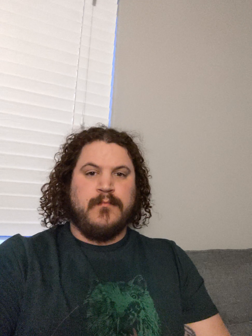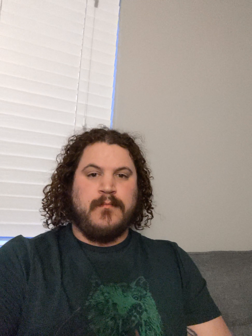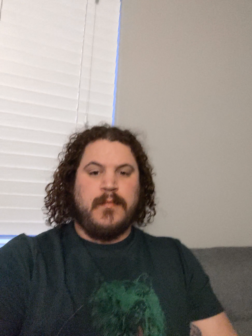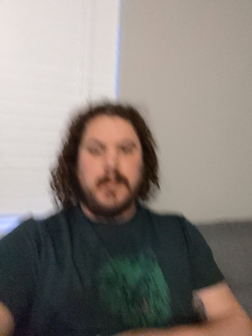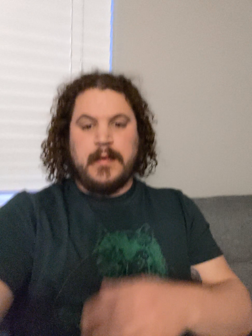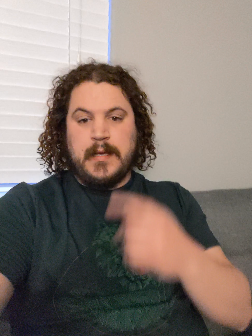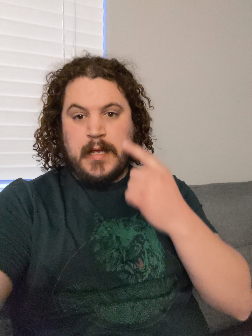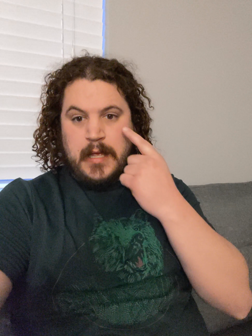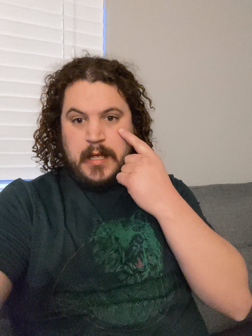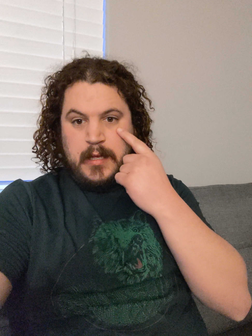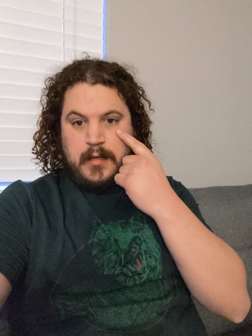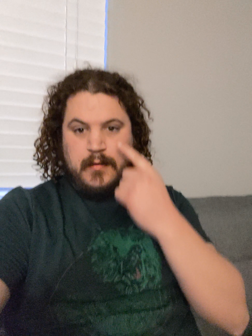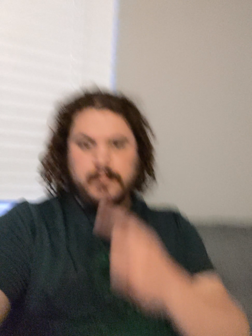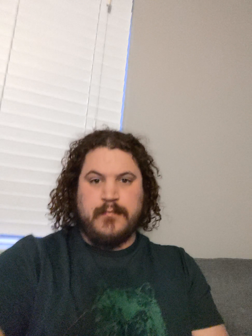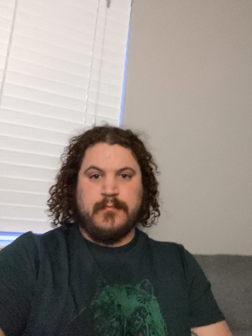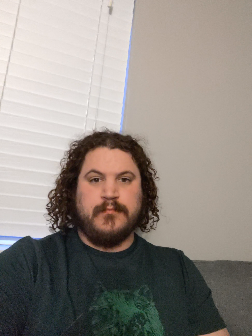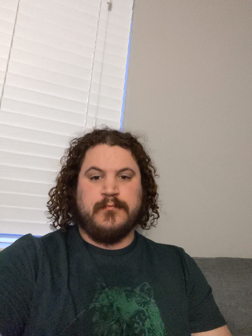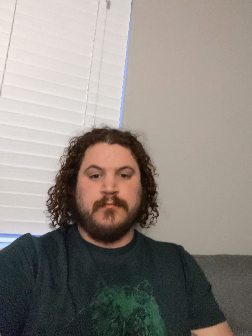eye